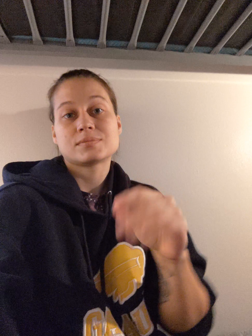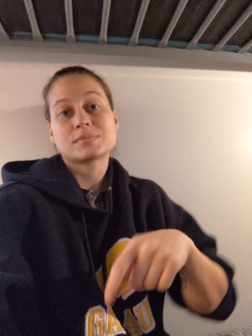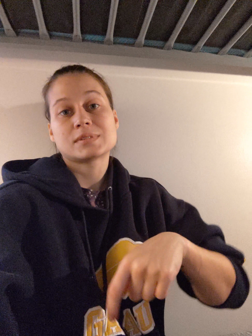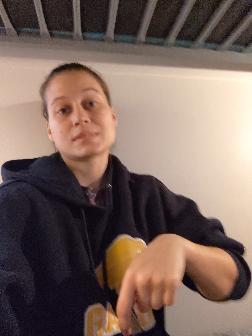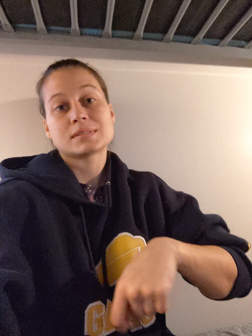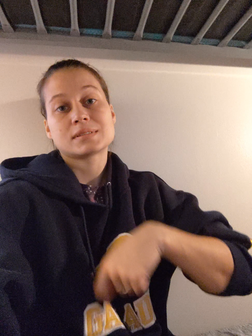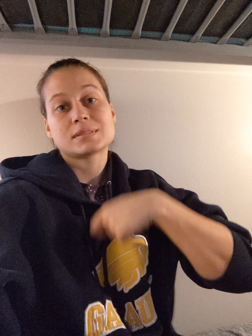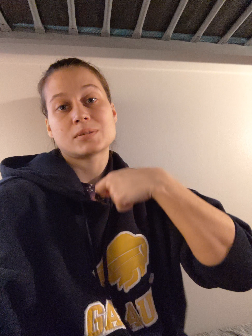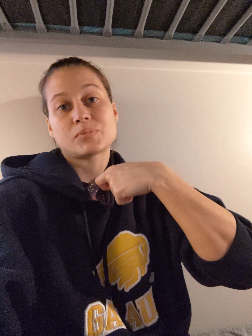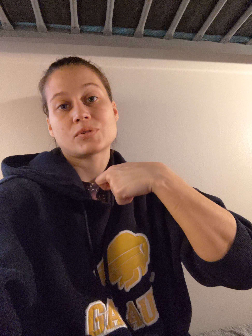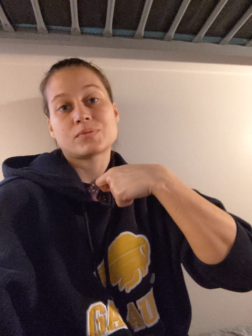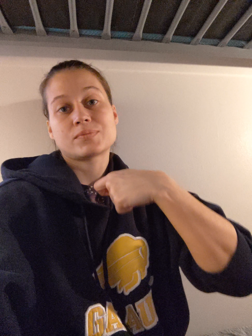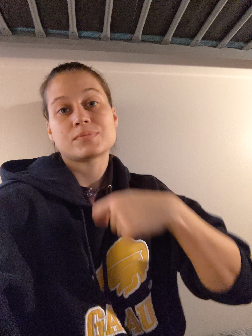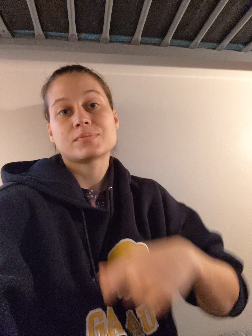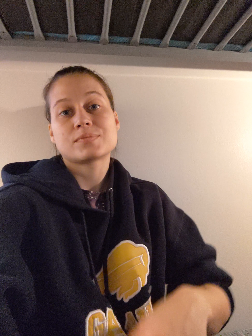zipper